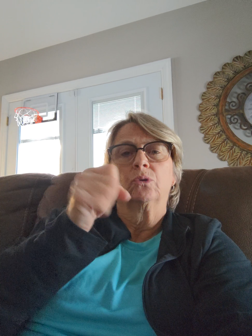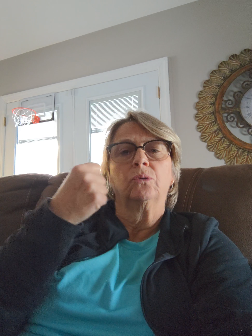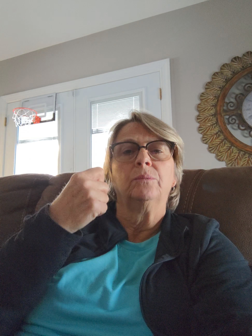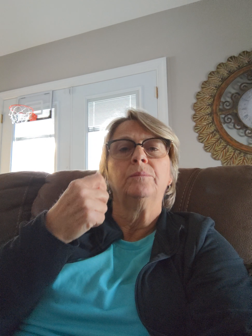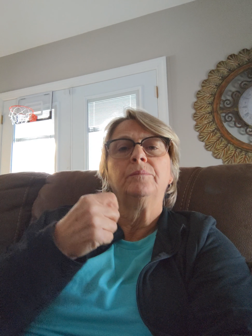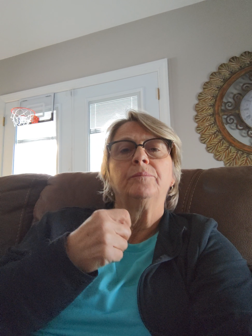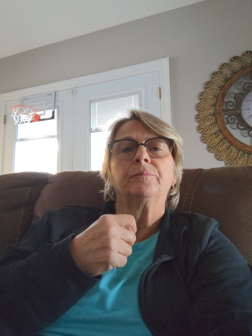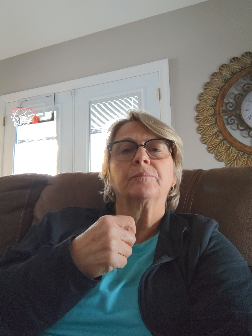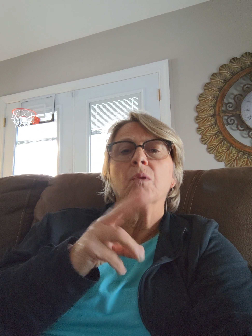refrigerator